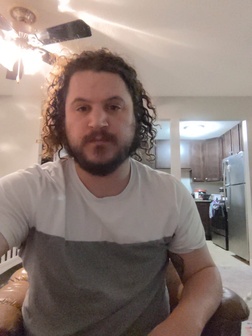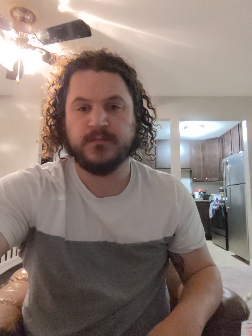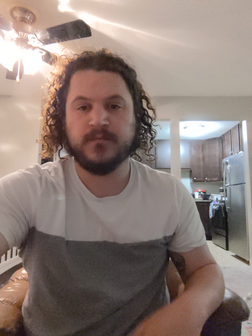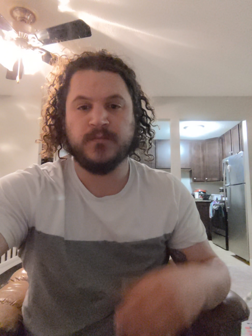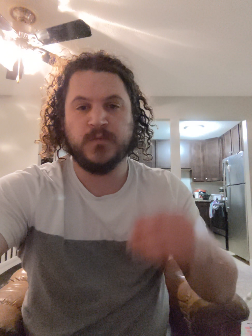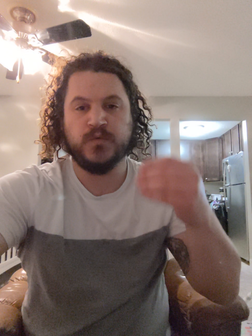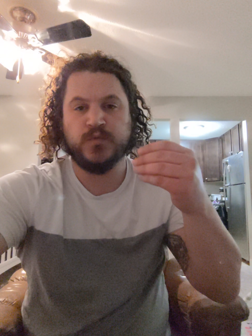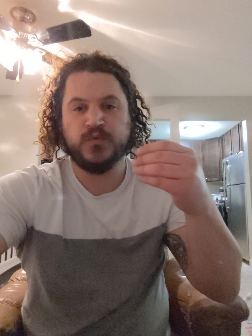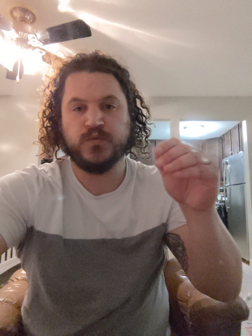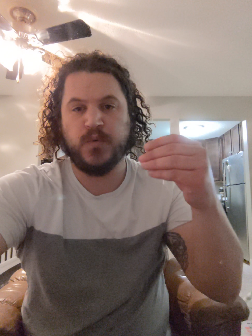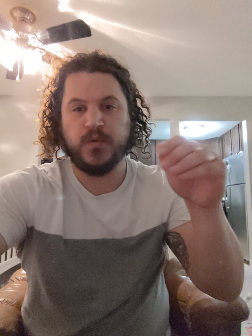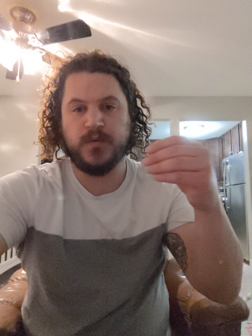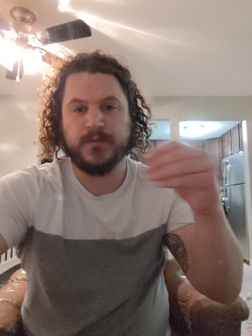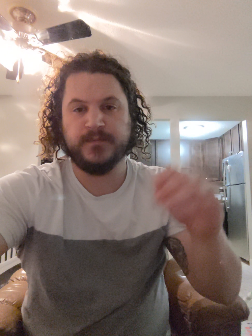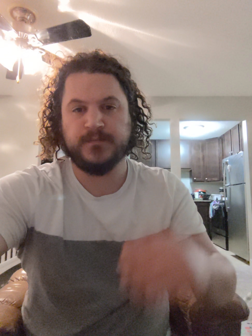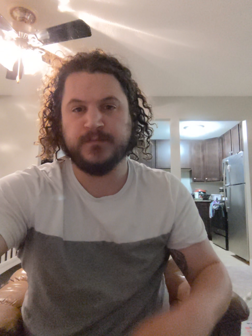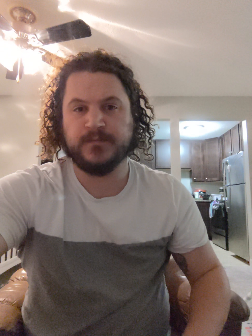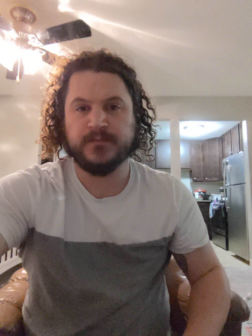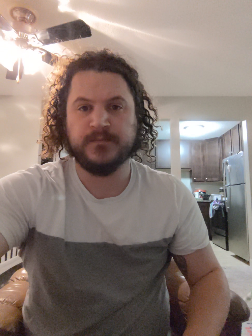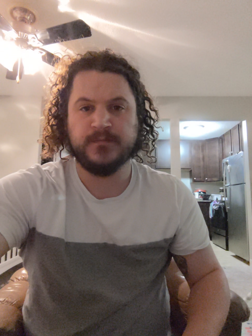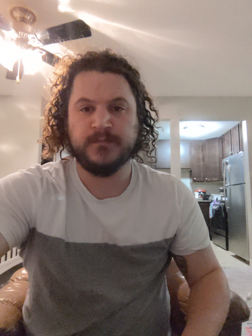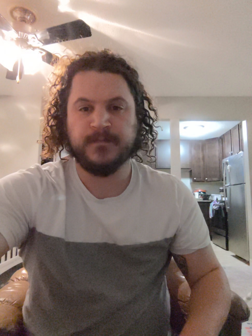store